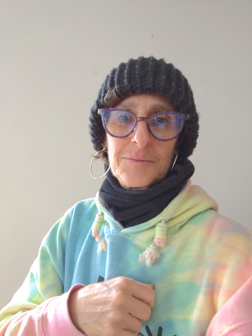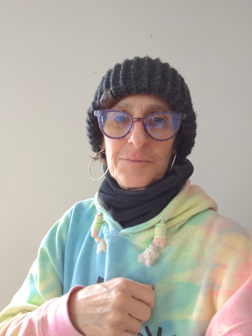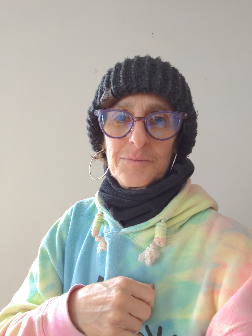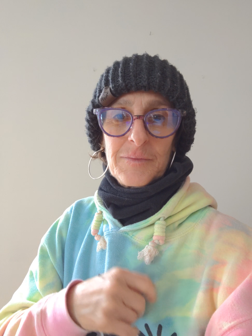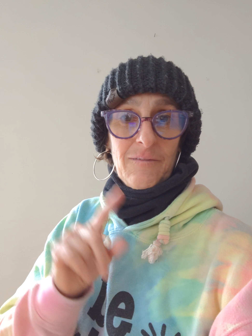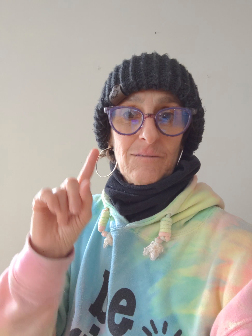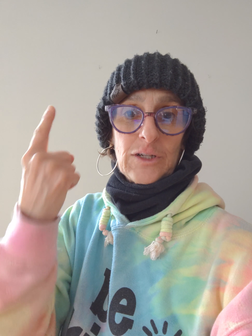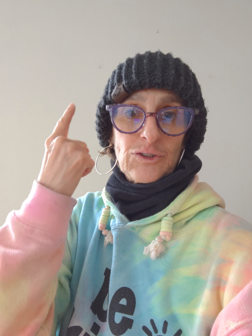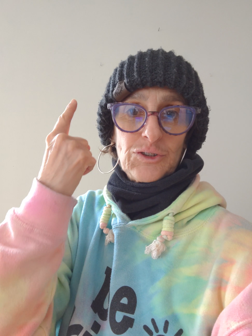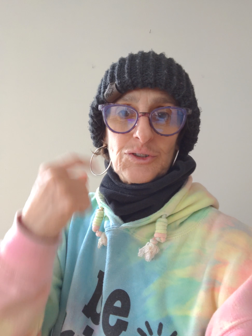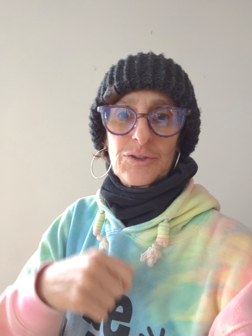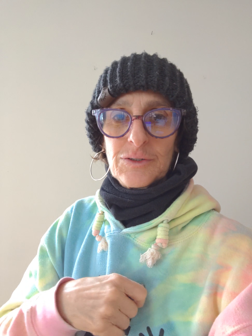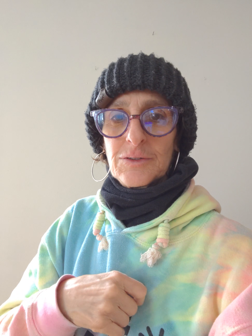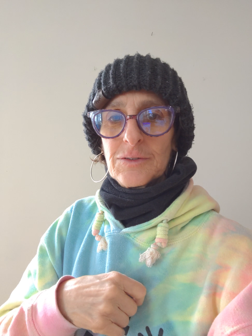first